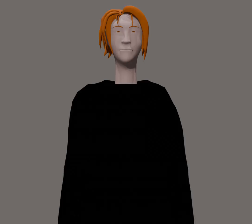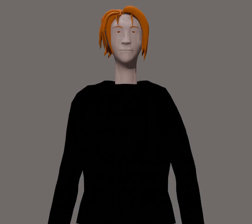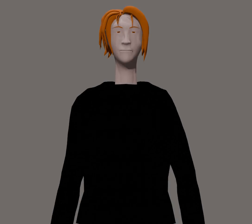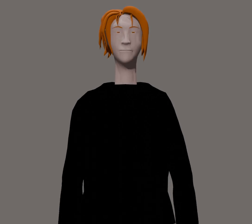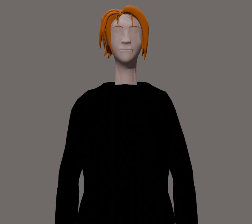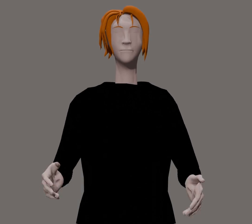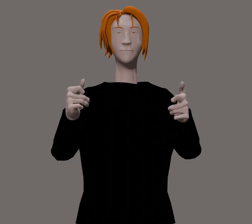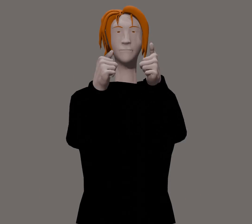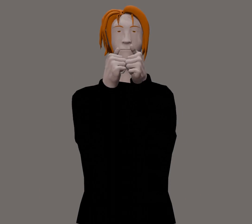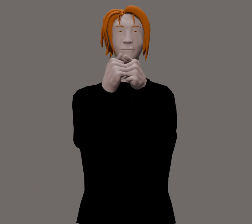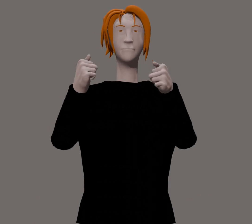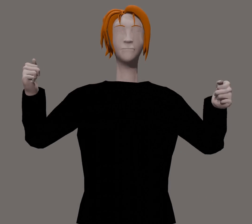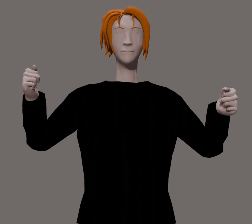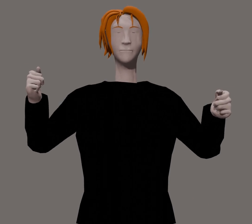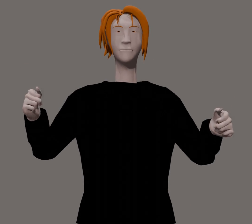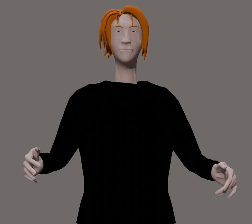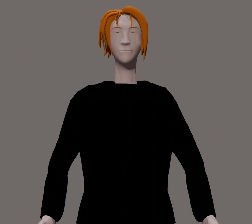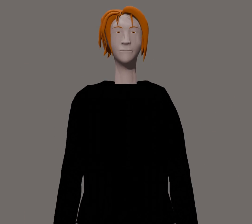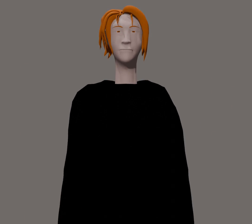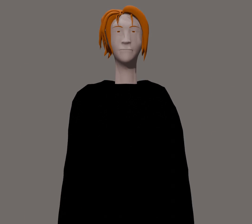Cabinet